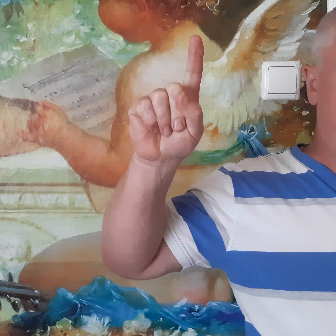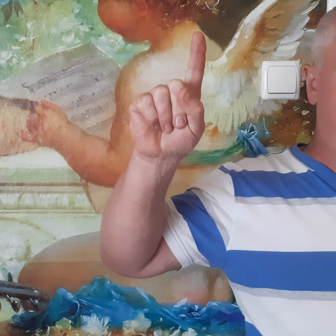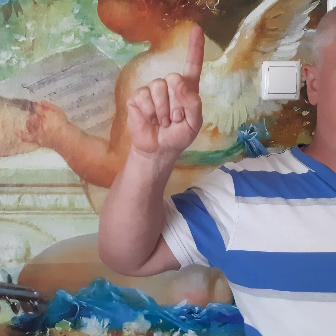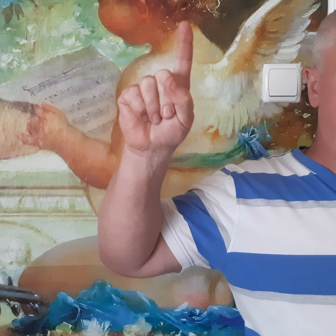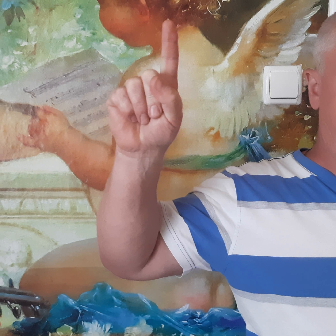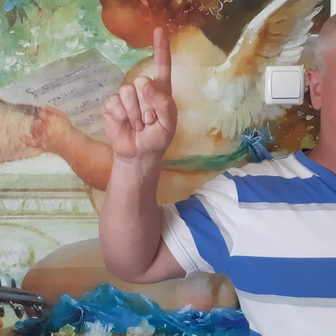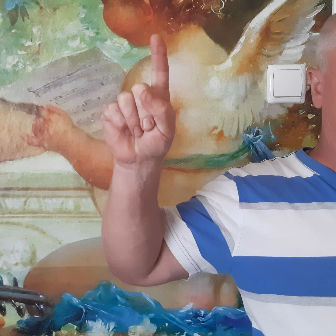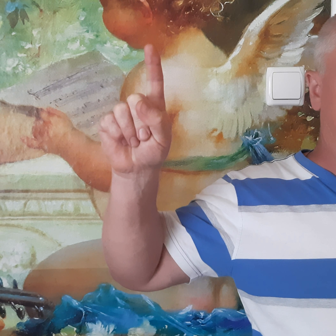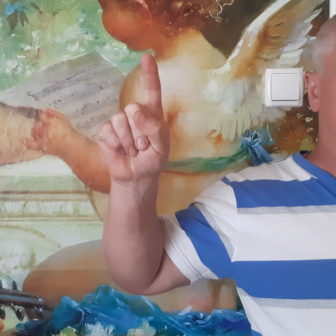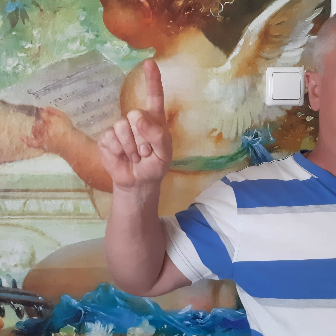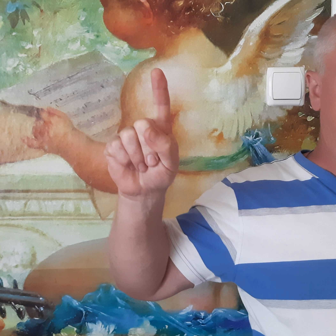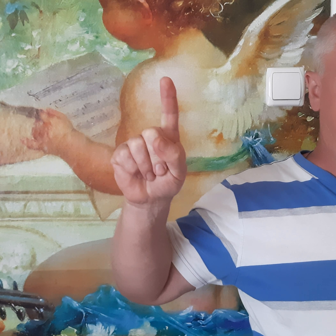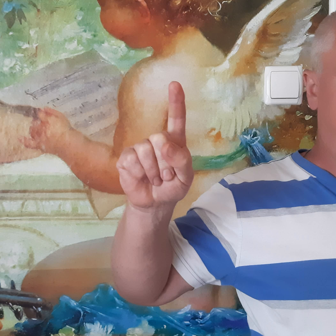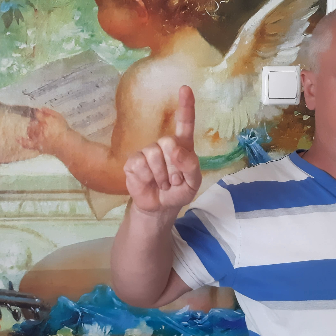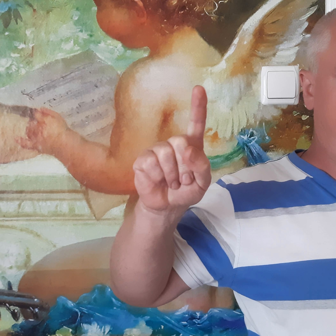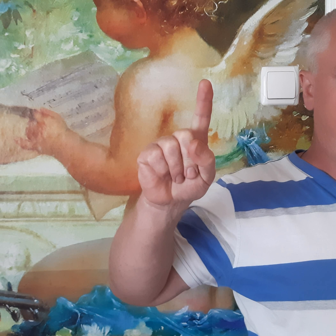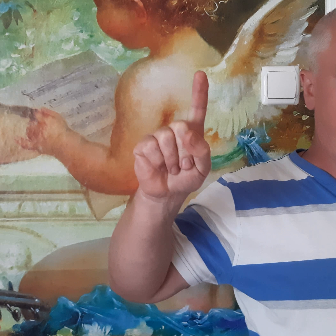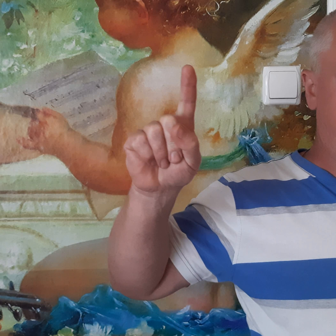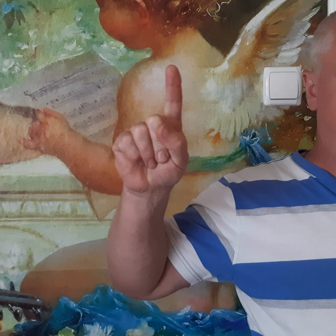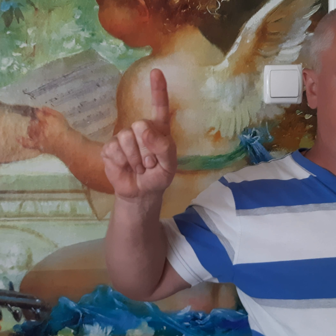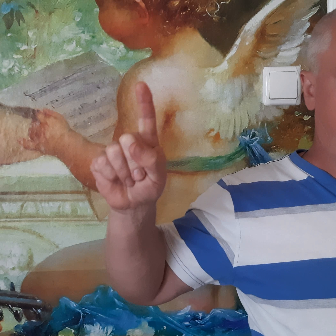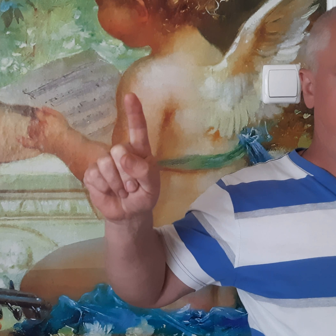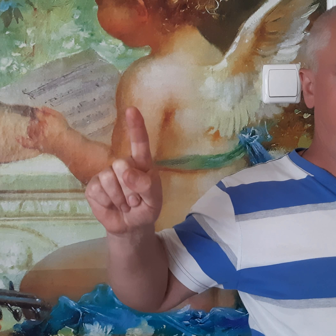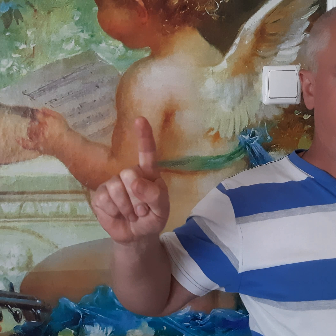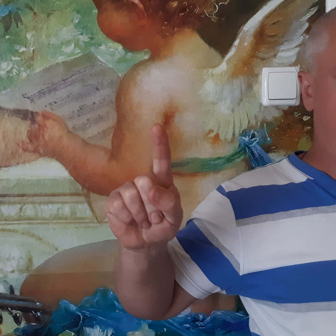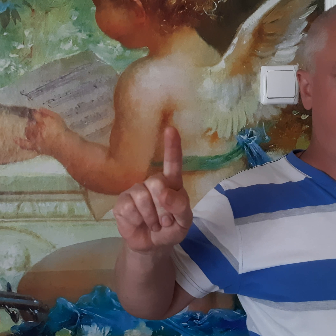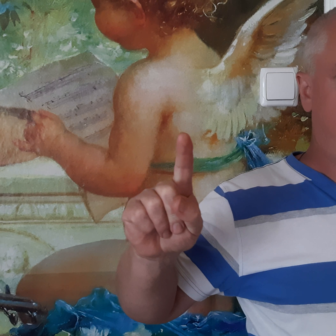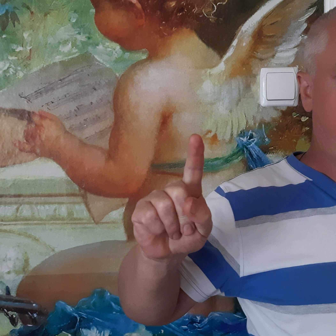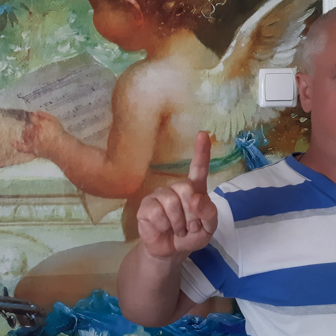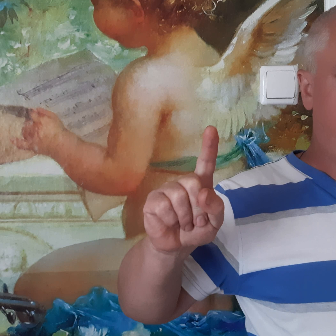З